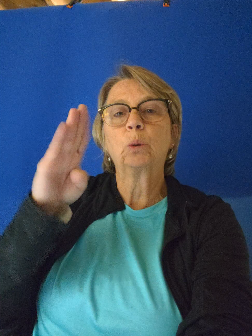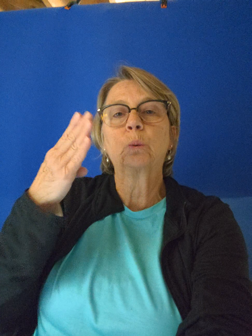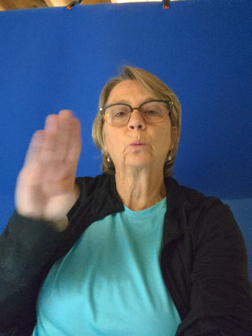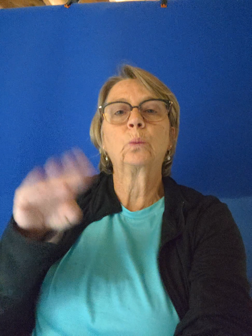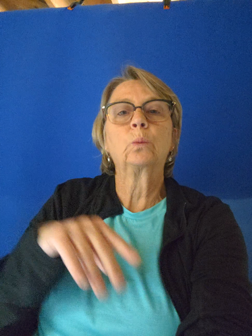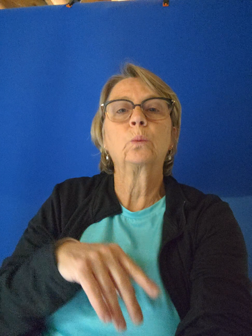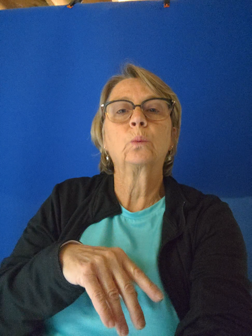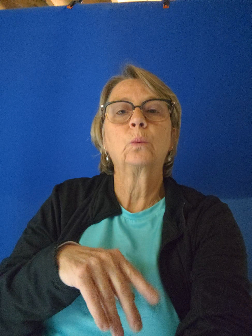blue